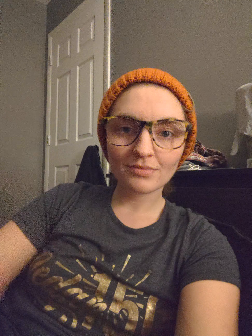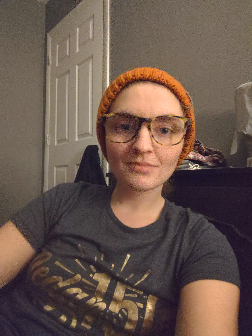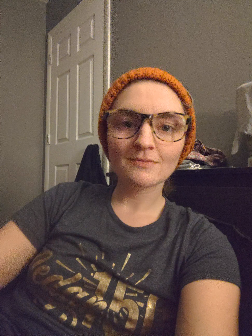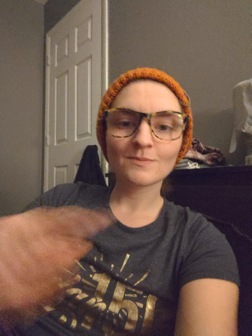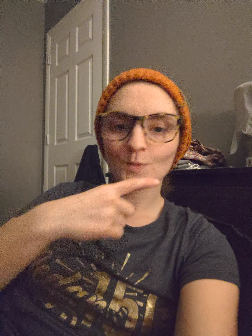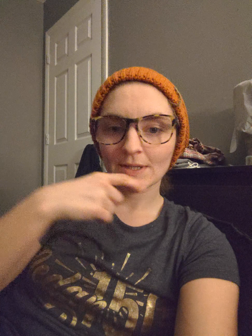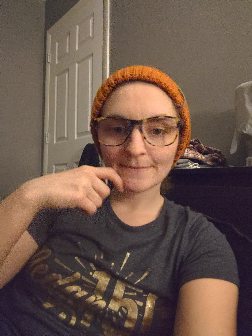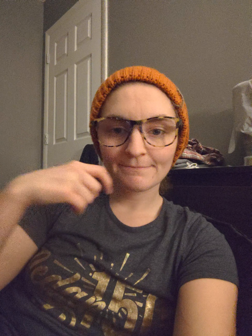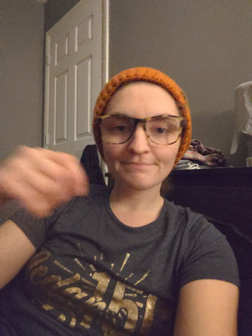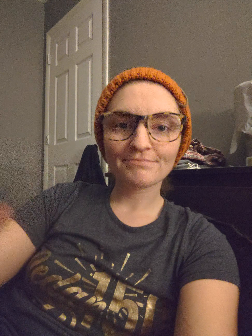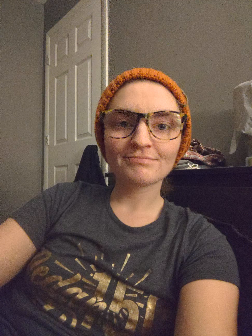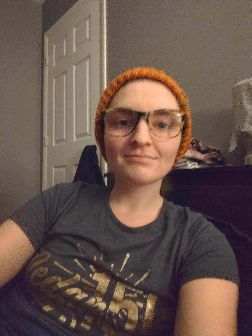dry